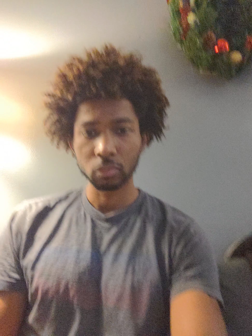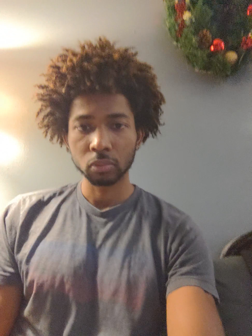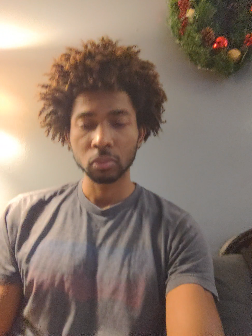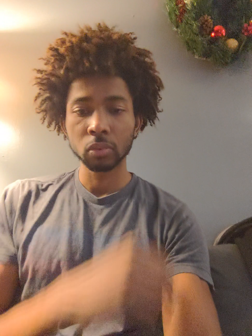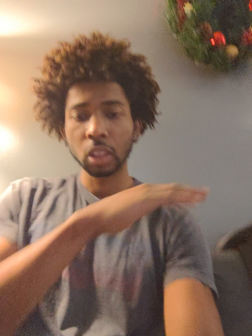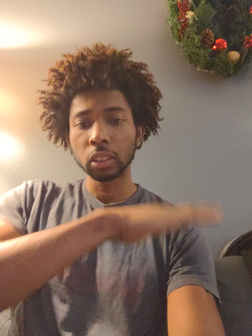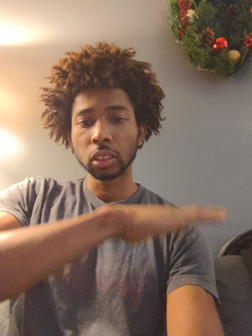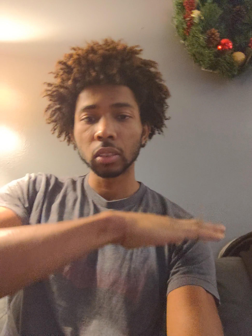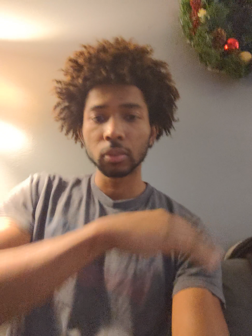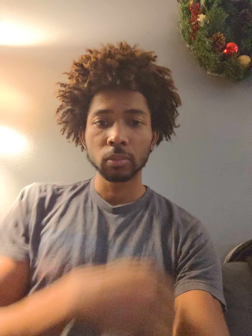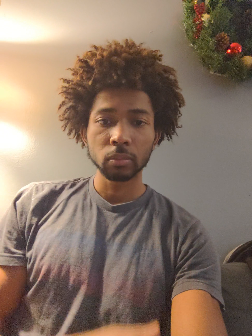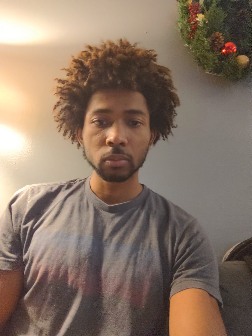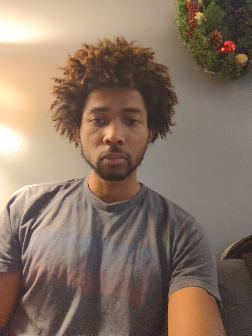table